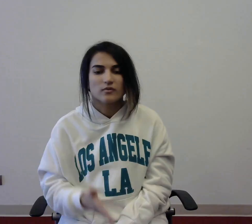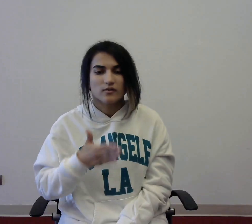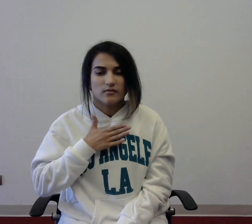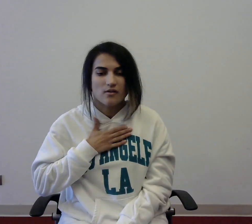mən